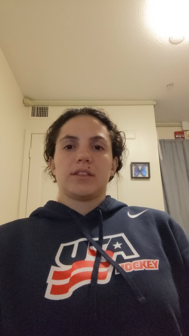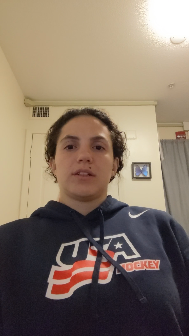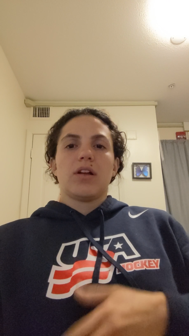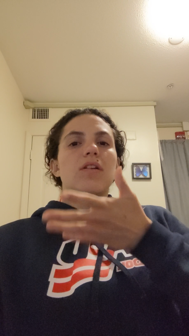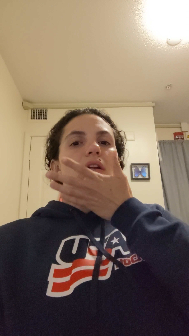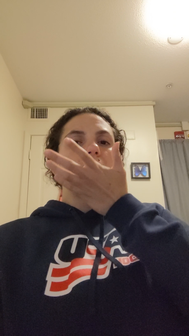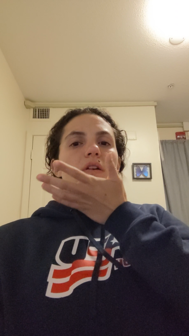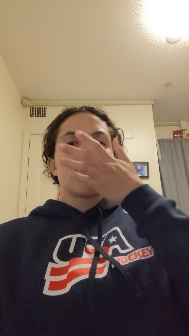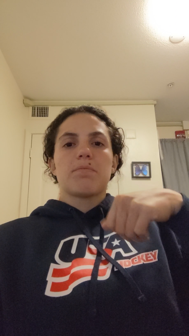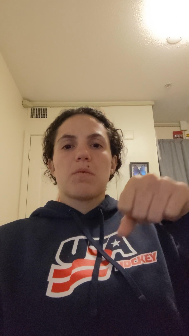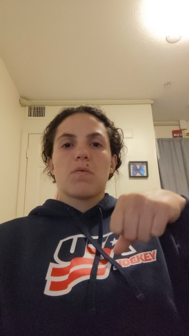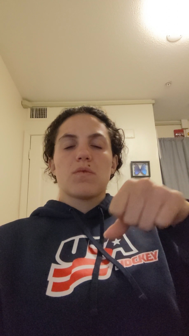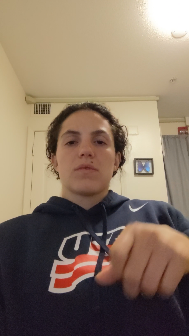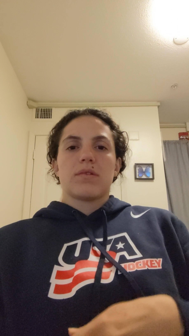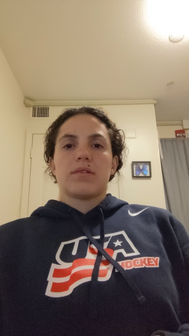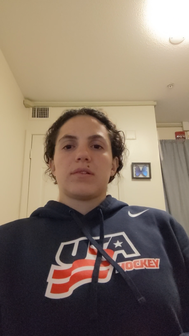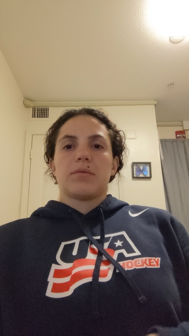lawn mower